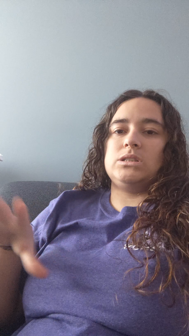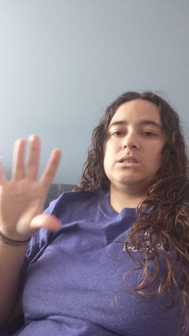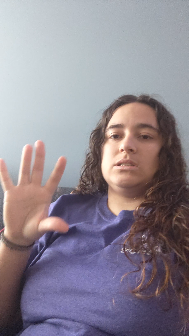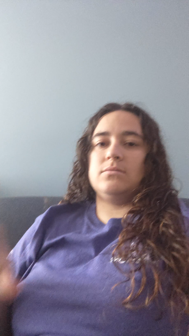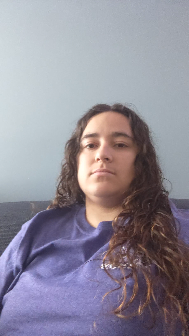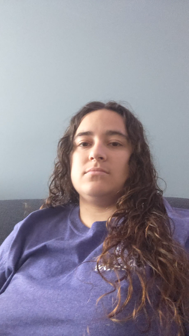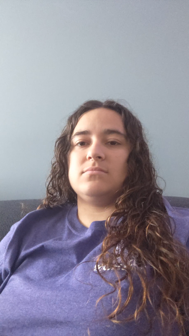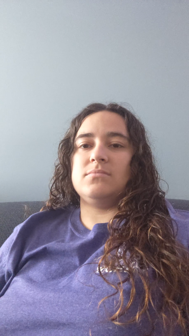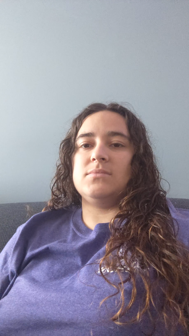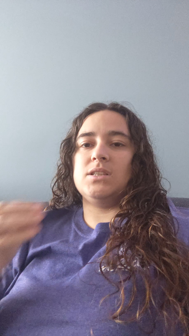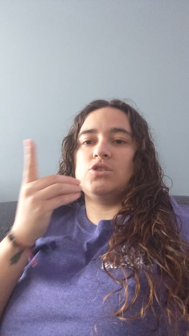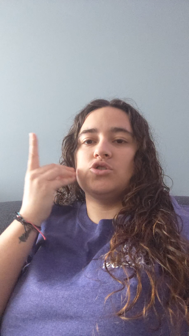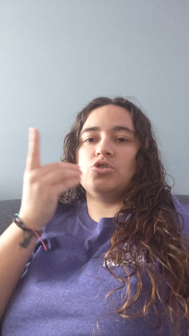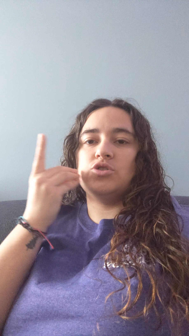dinner